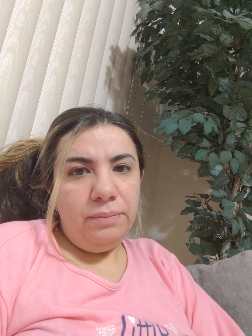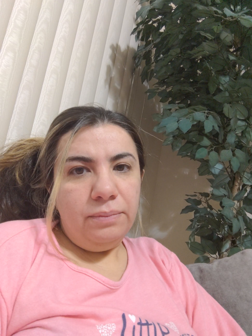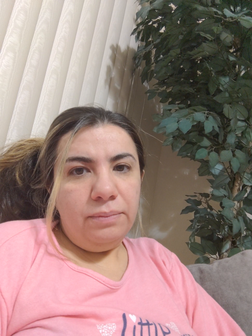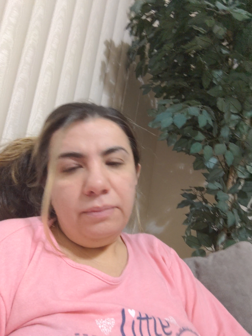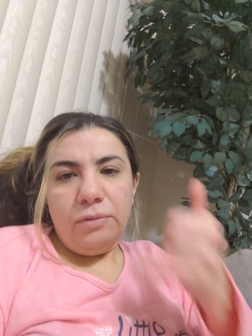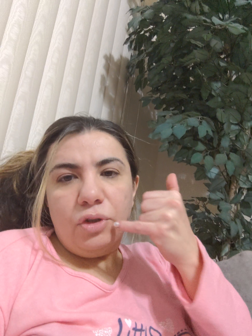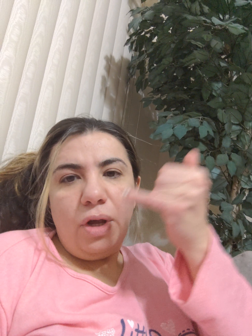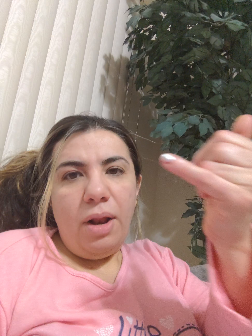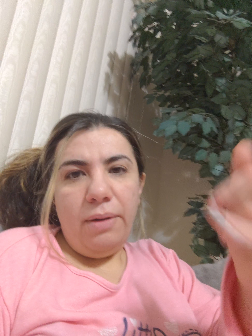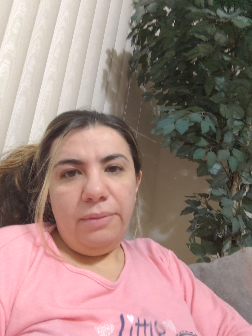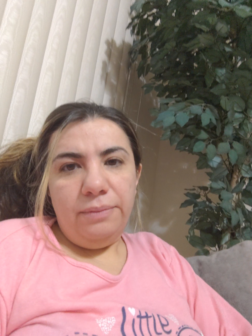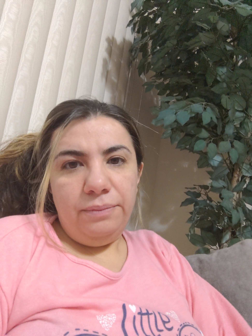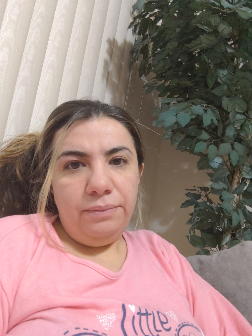call on the phone